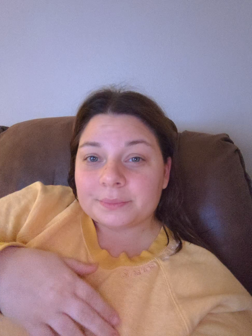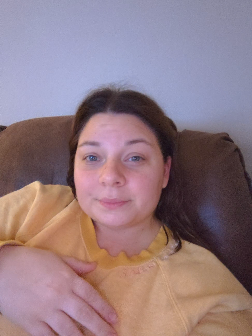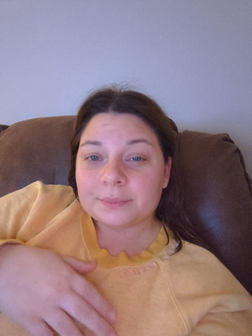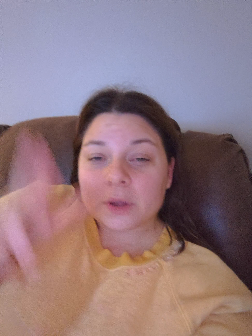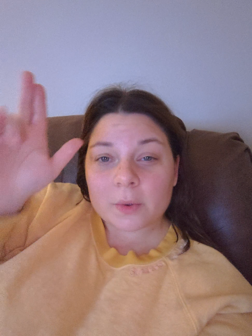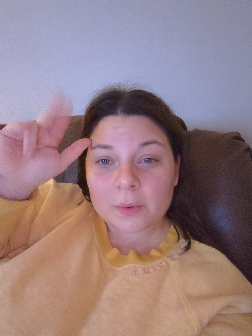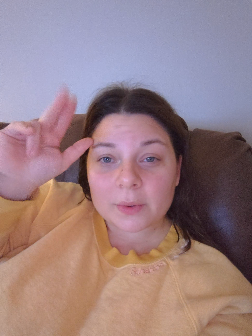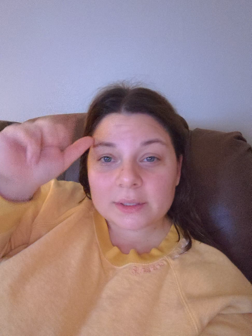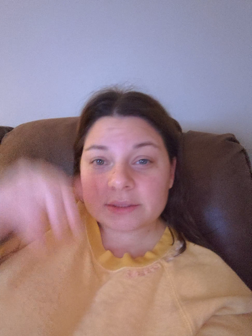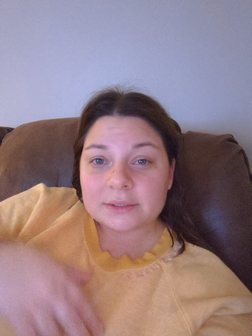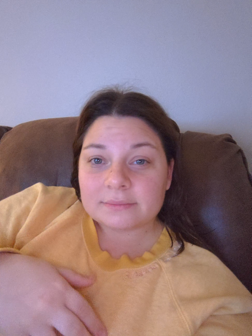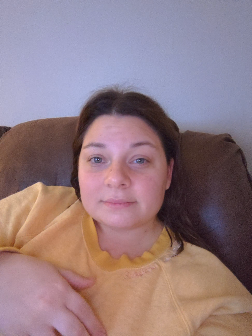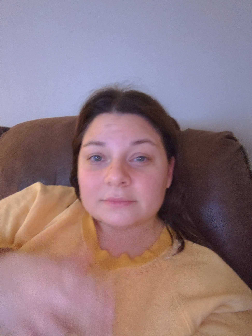horse